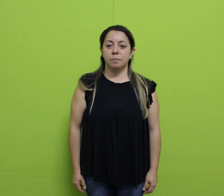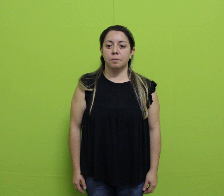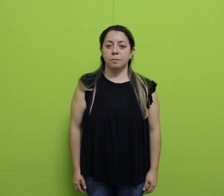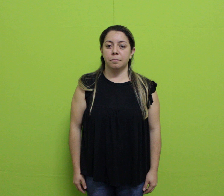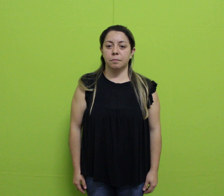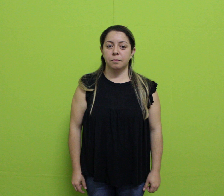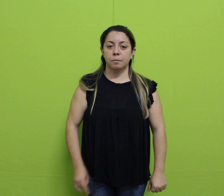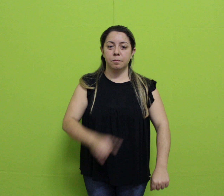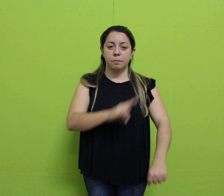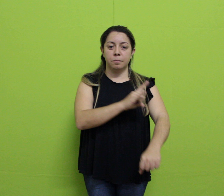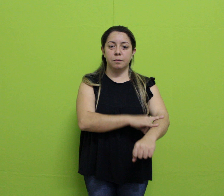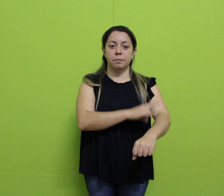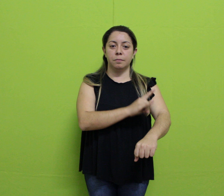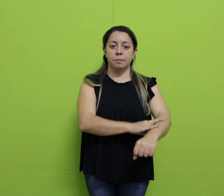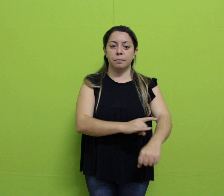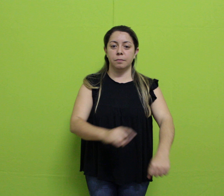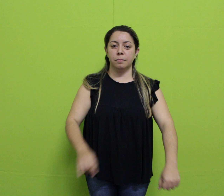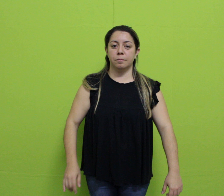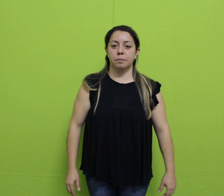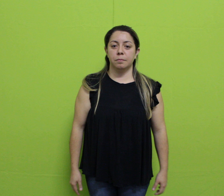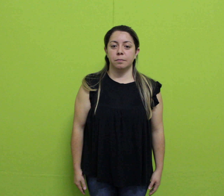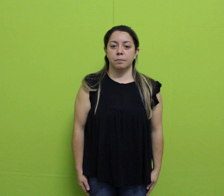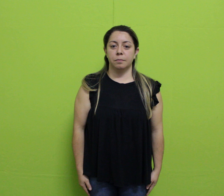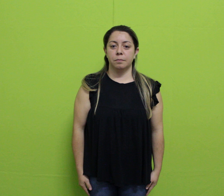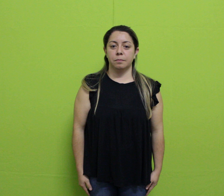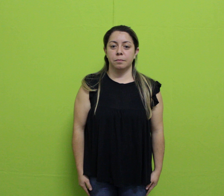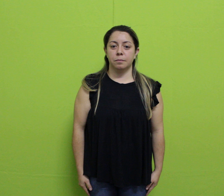banheiro